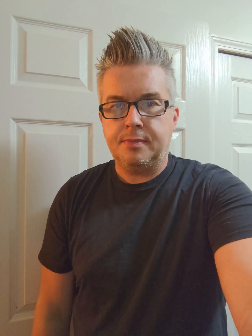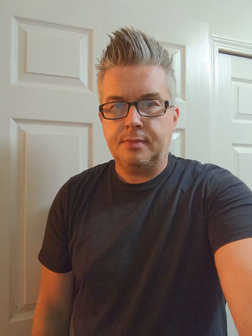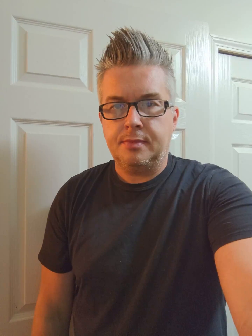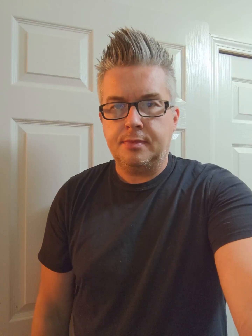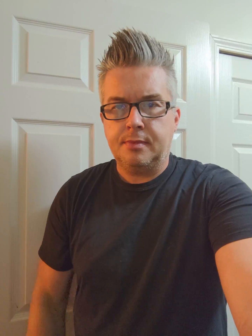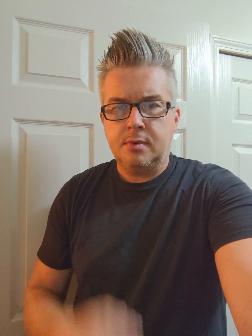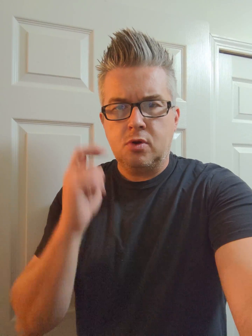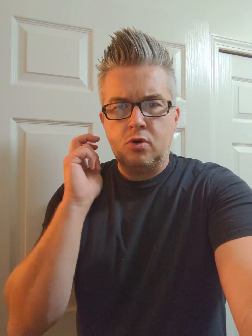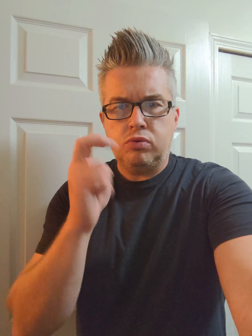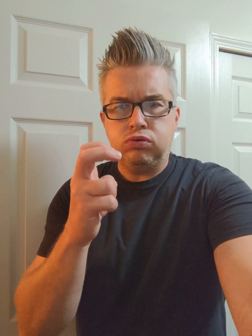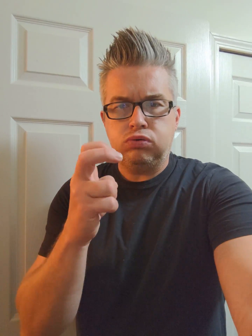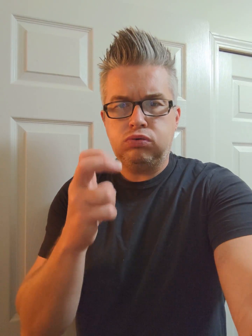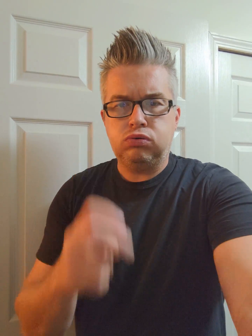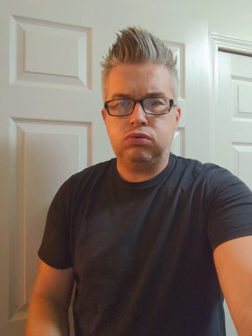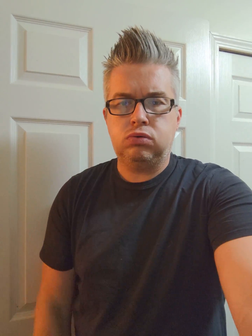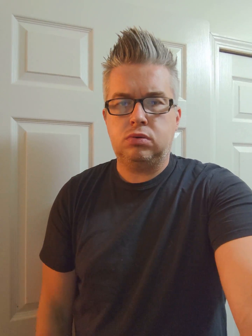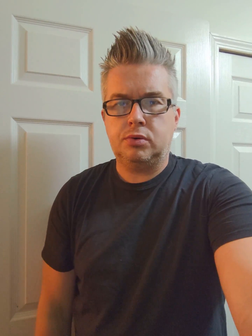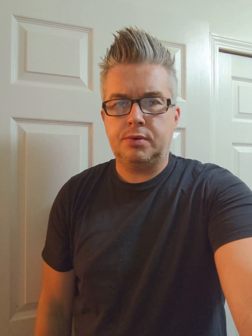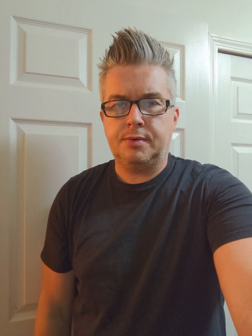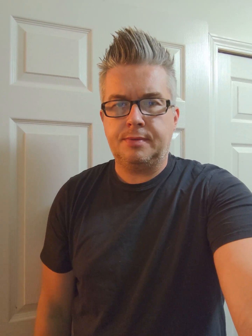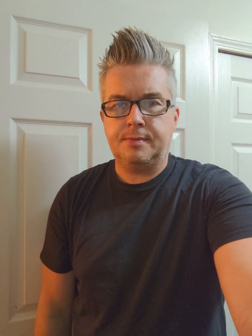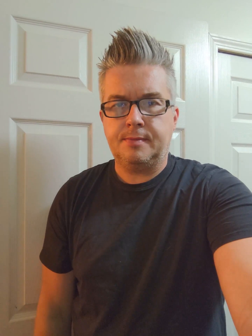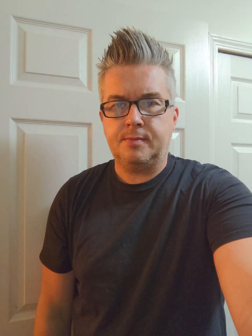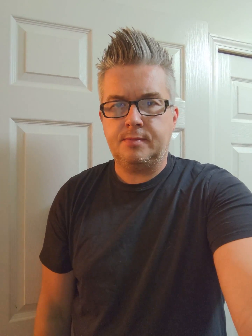hard